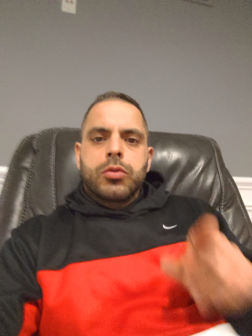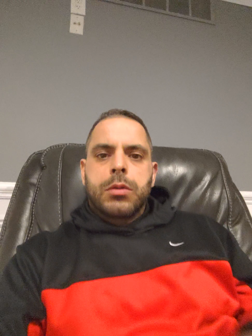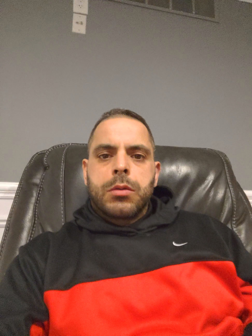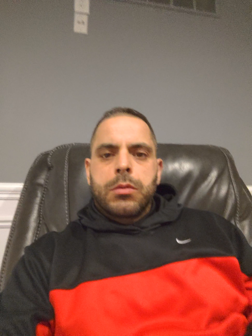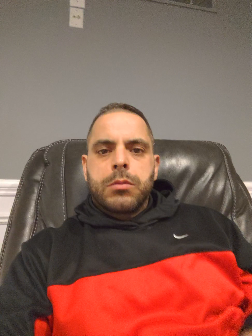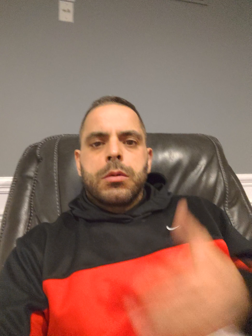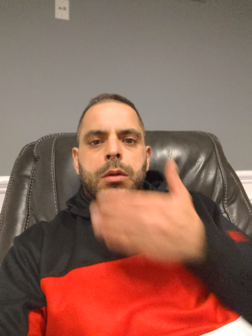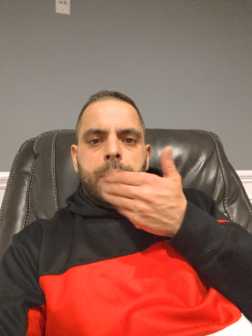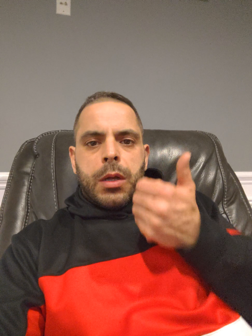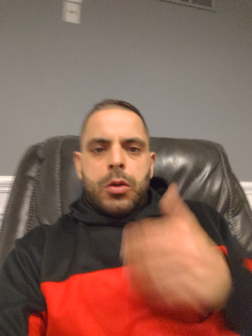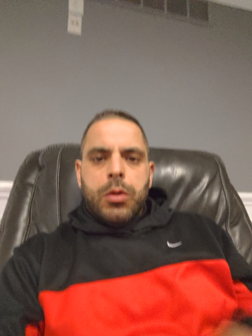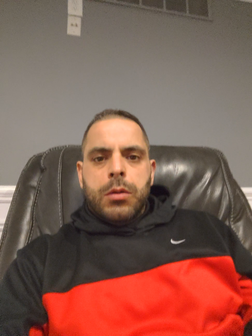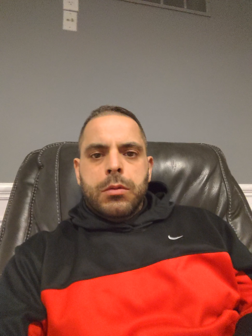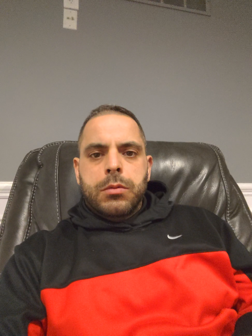better